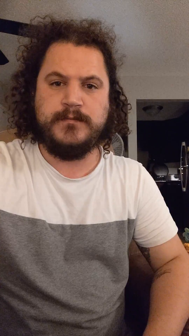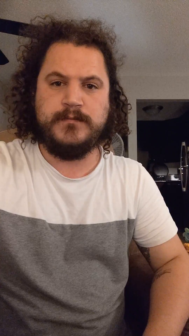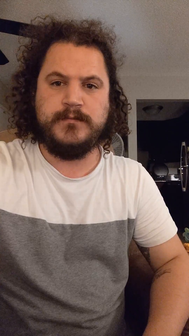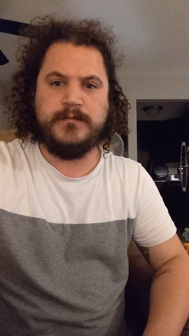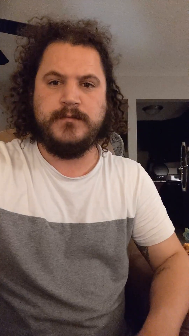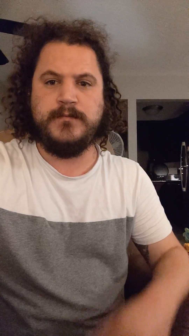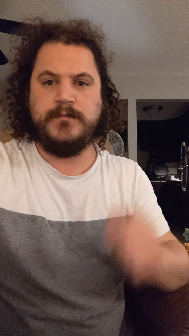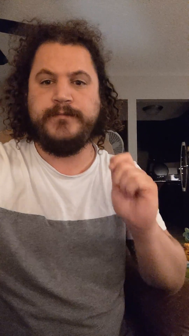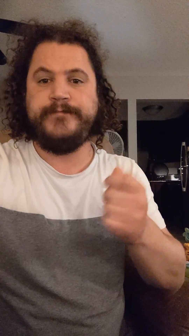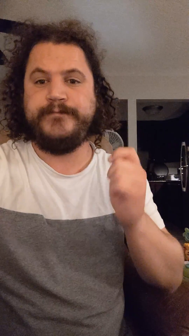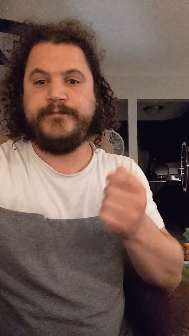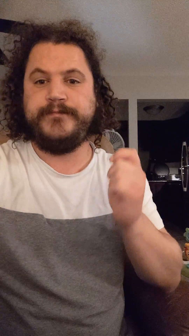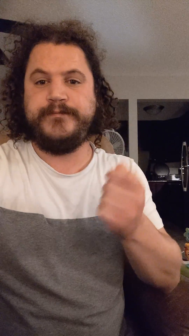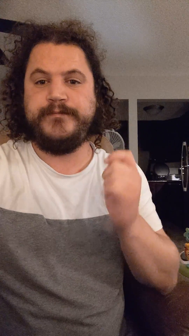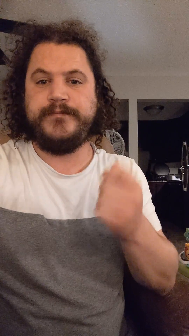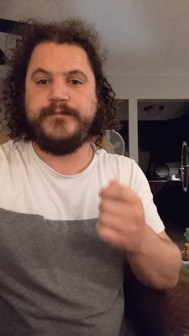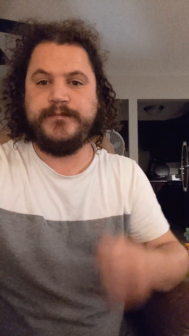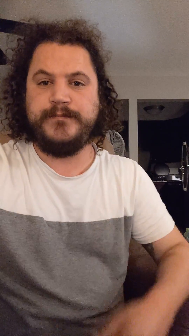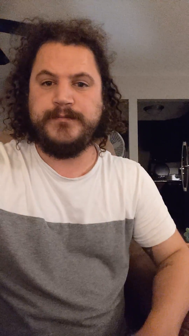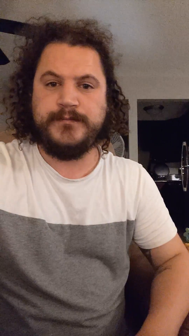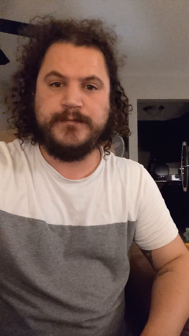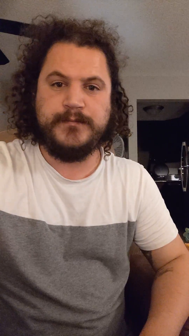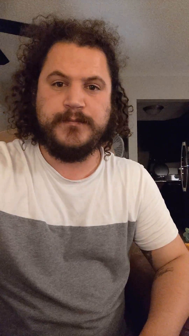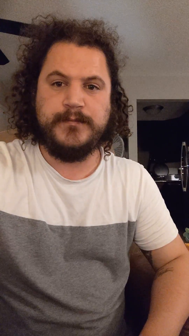cart